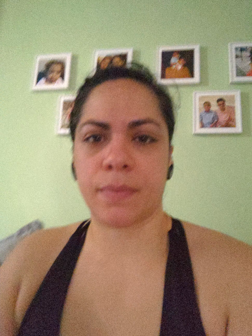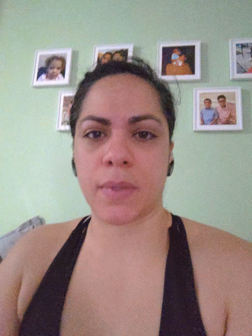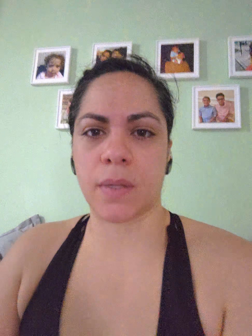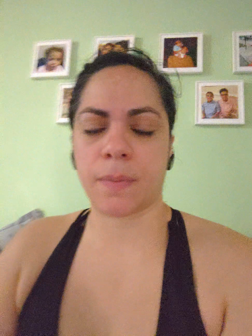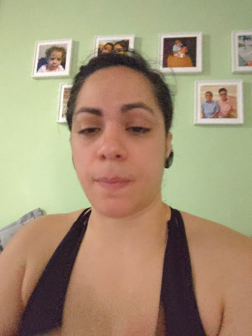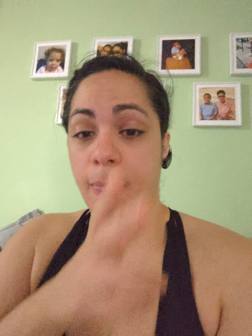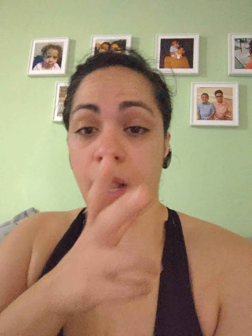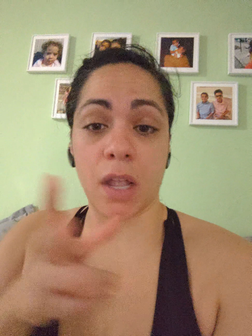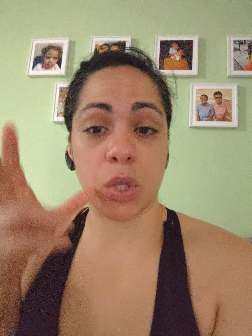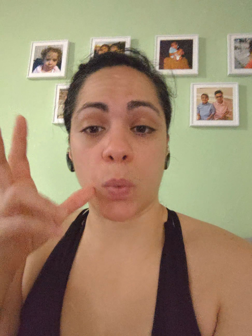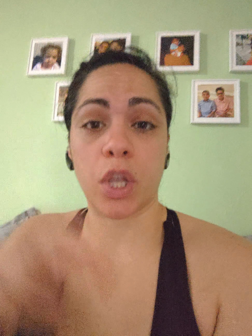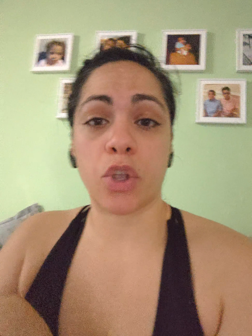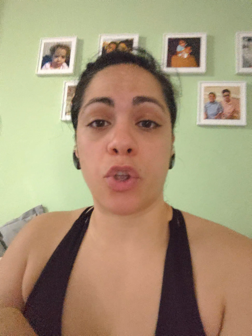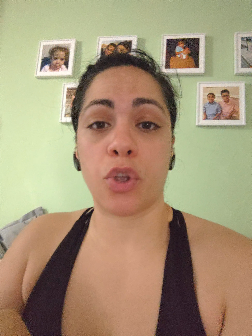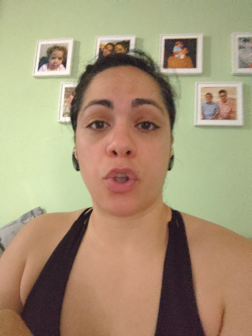underwear